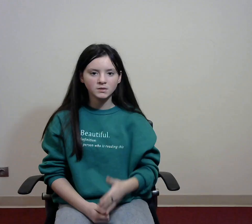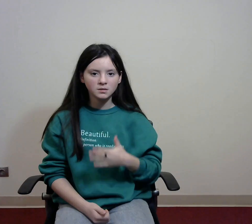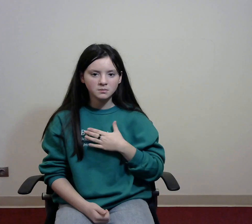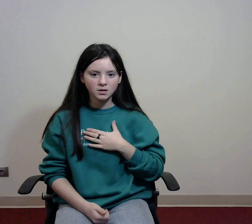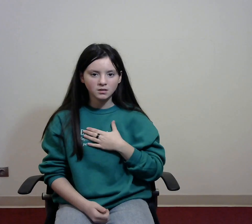mən